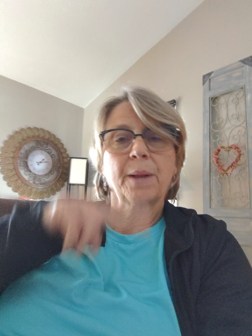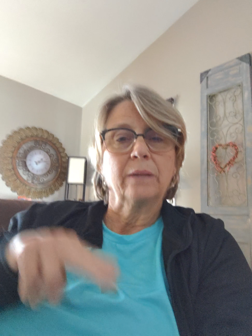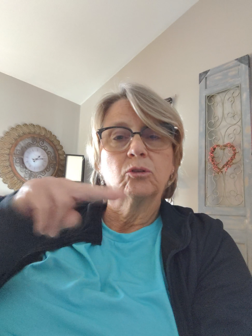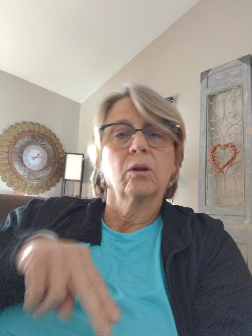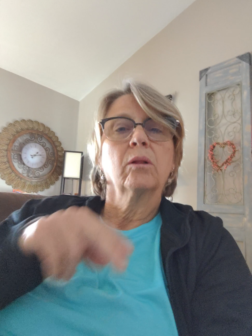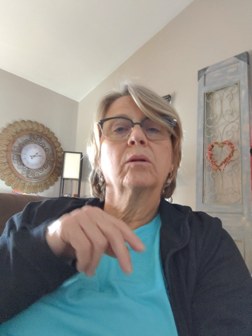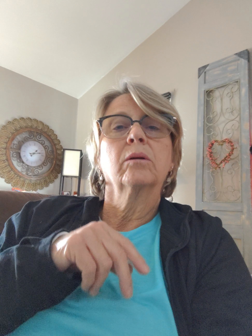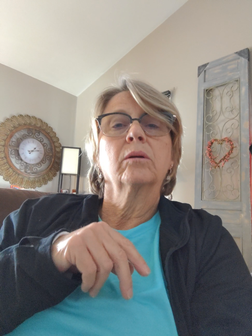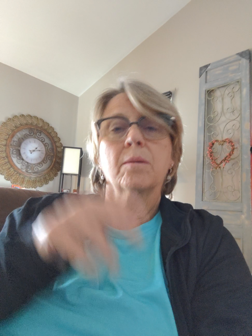puzzle